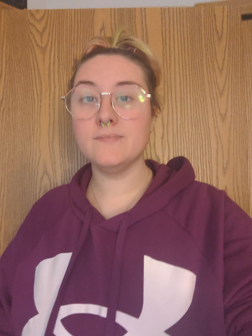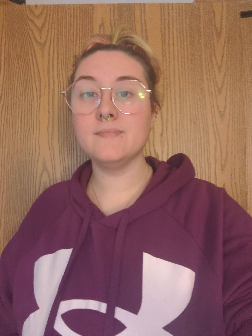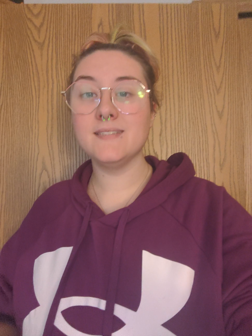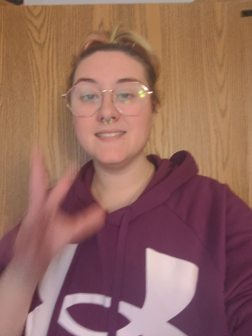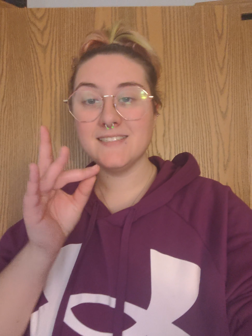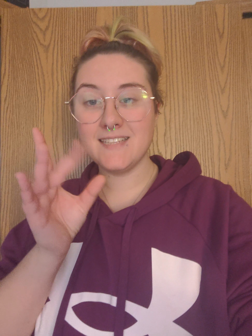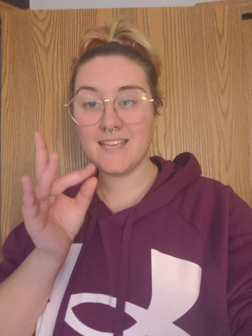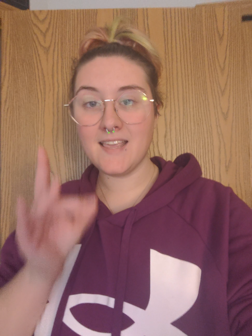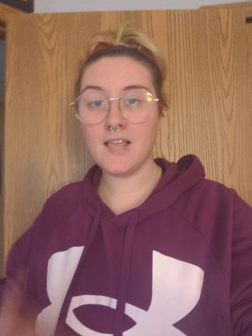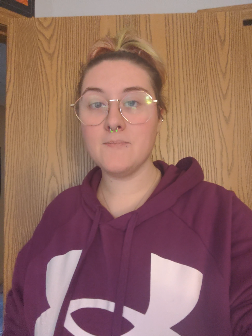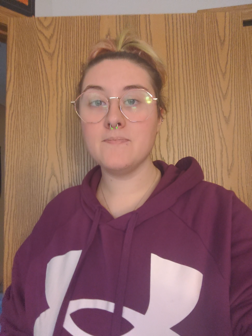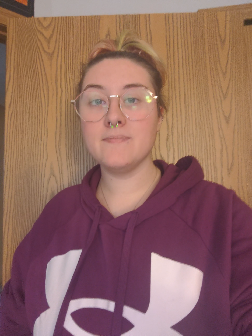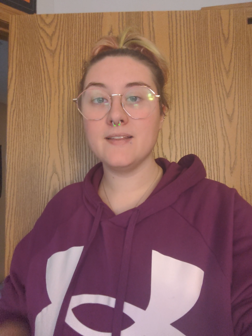sticky